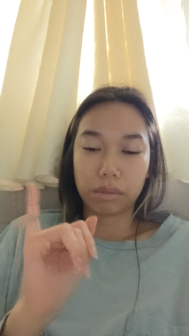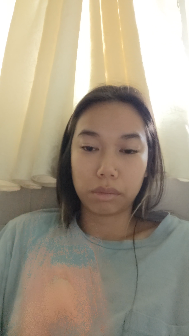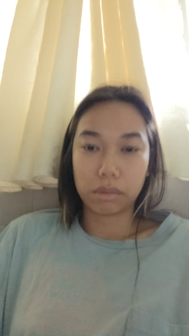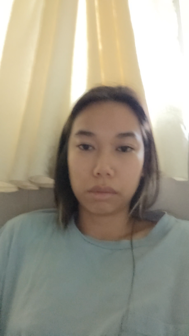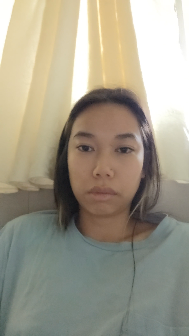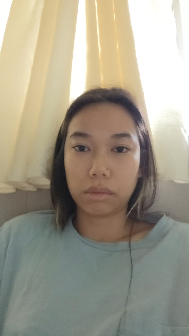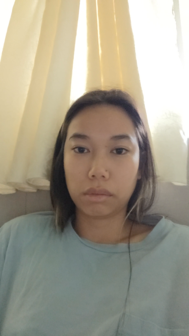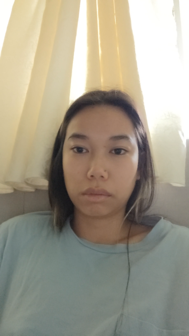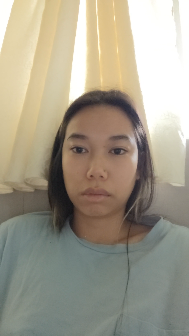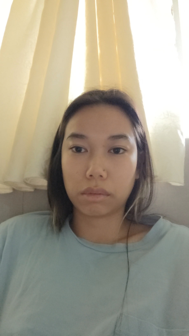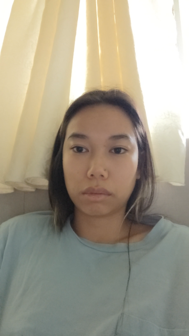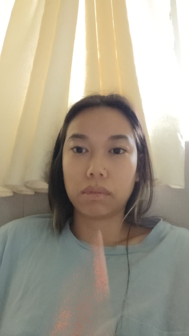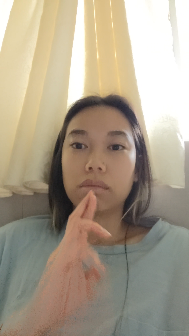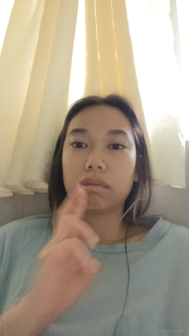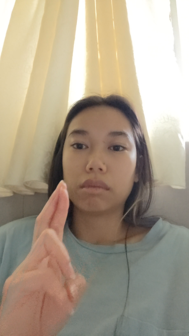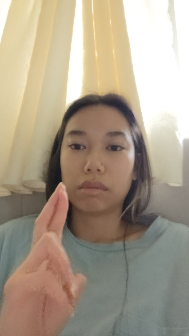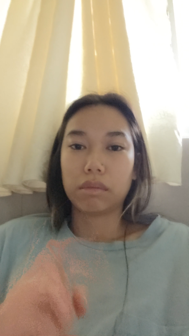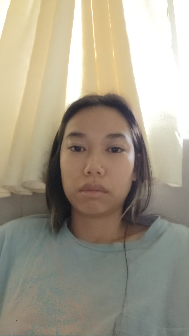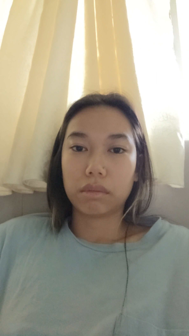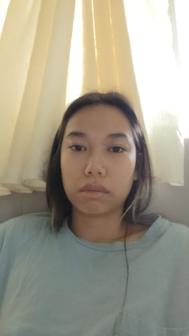are